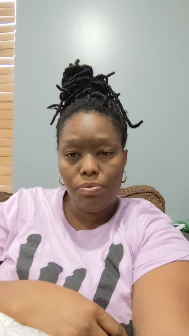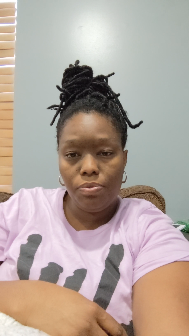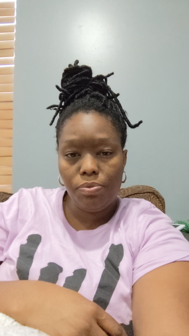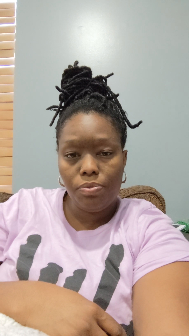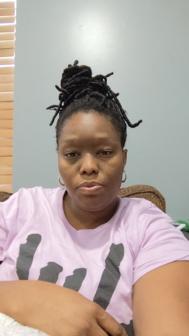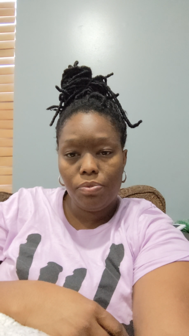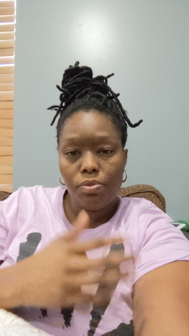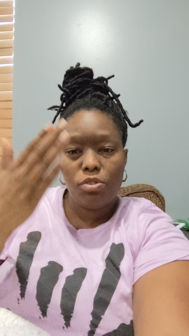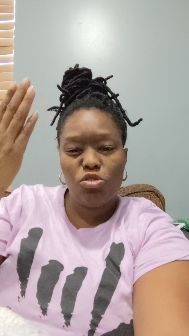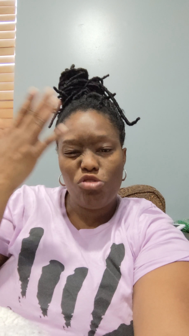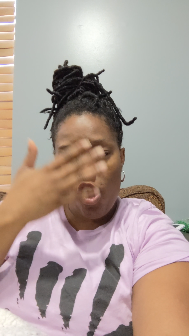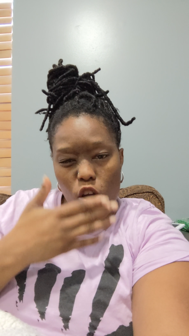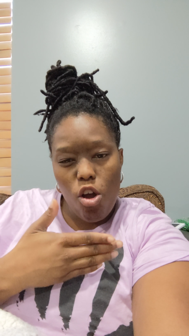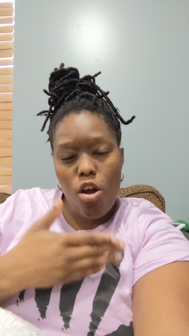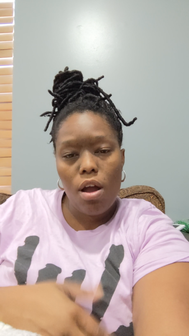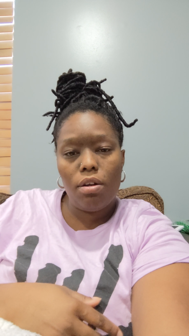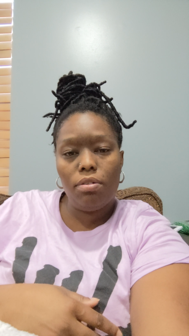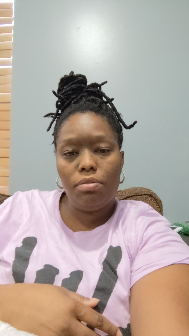dark